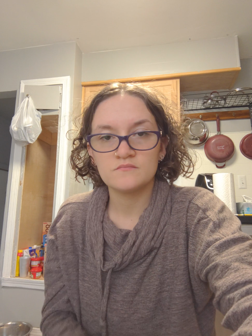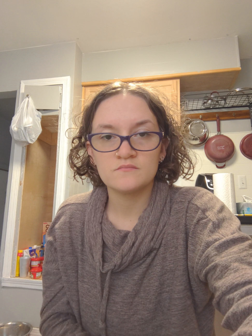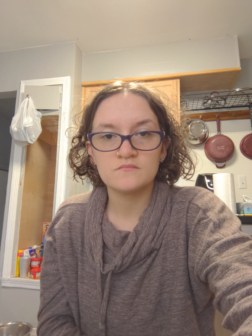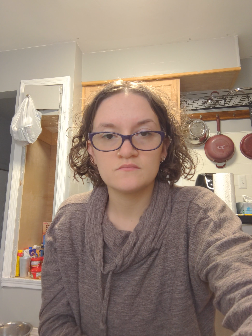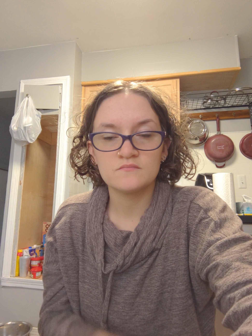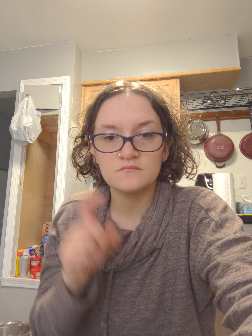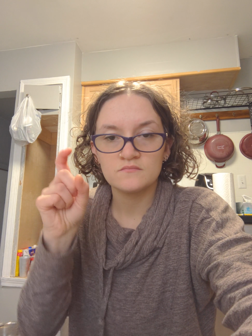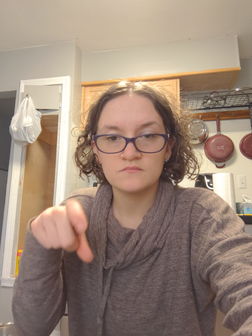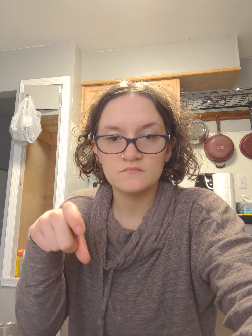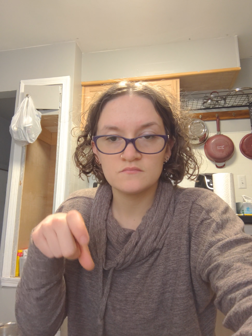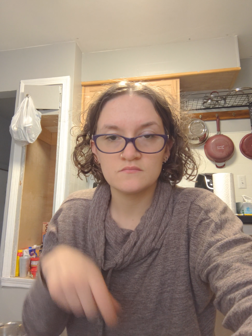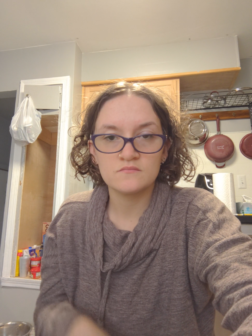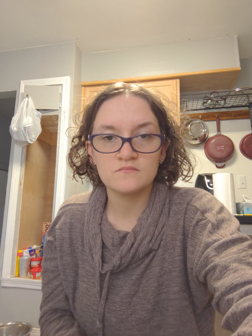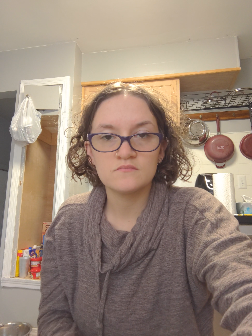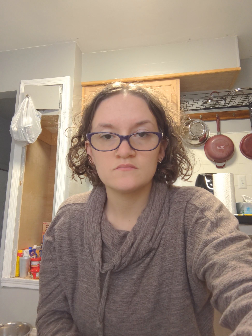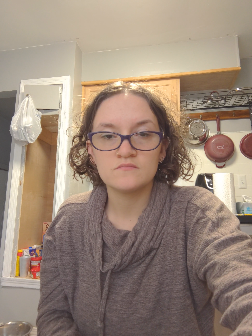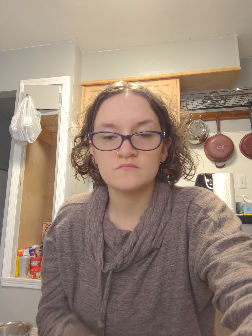have to